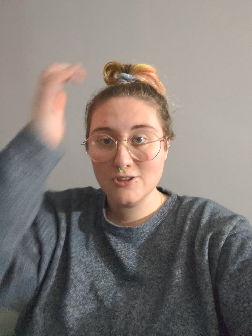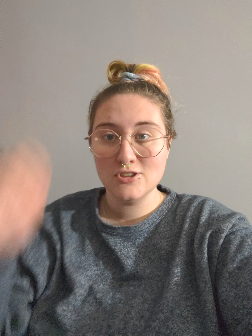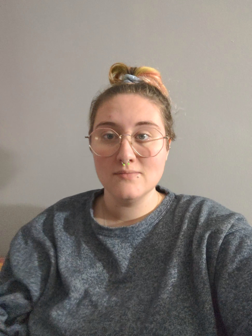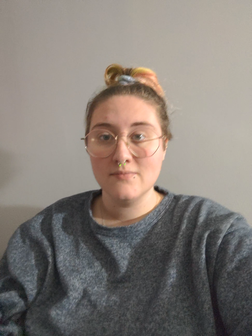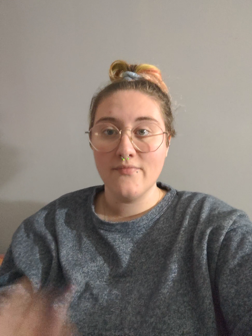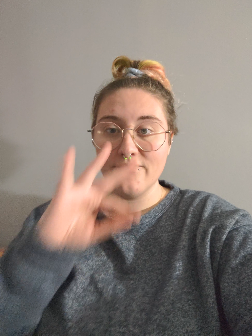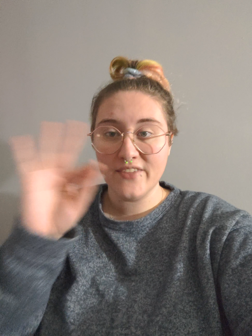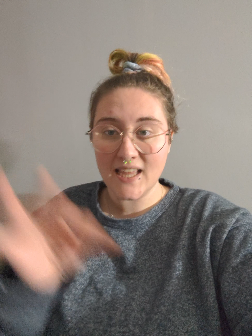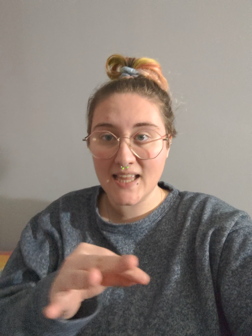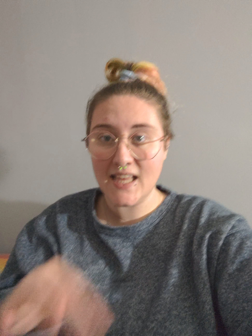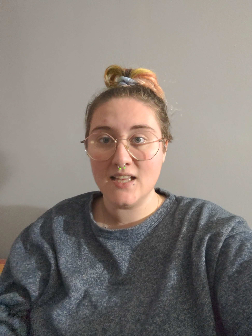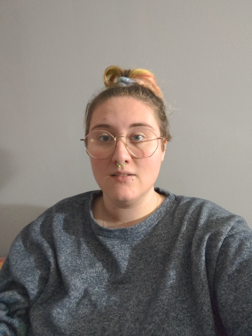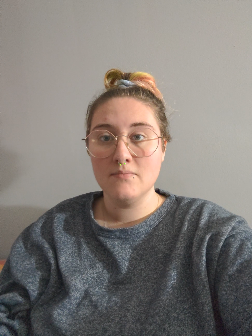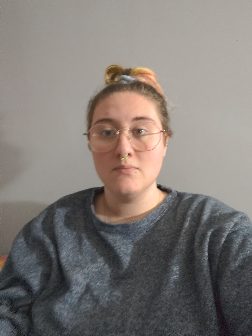feet